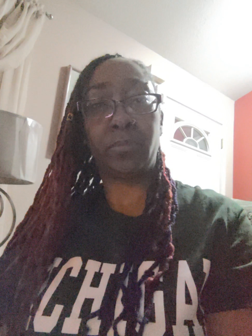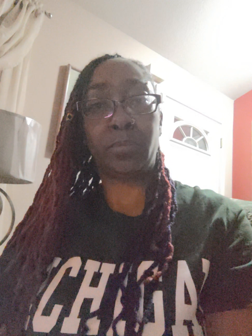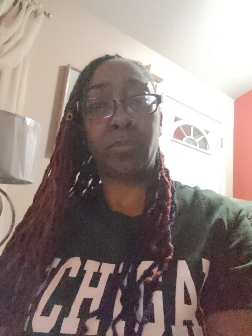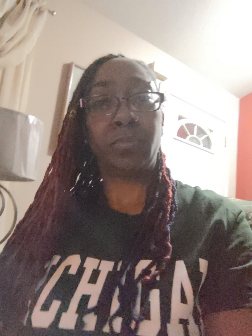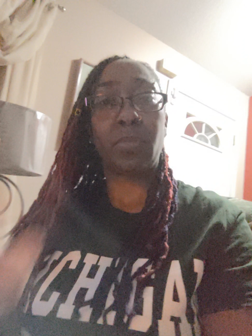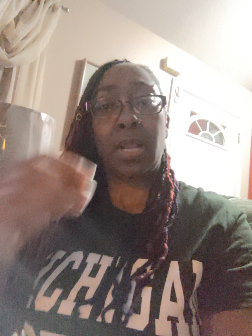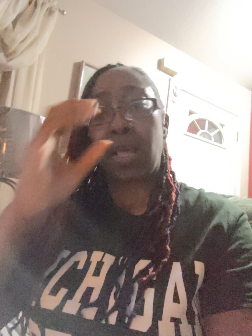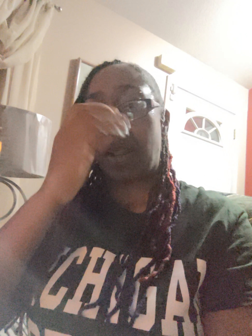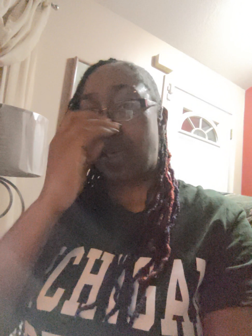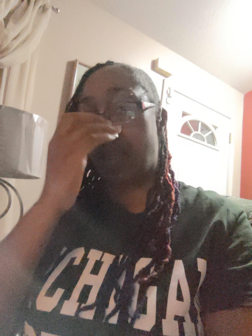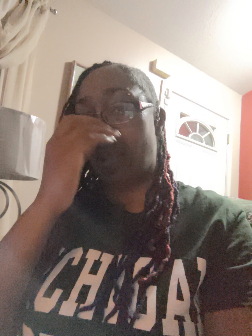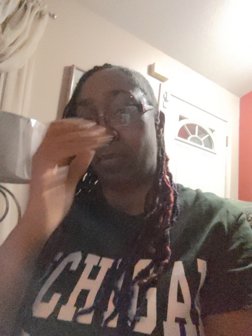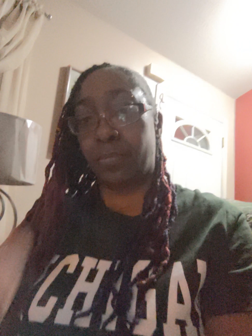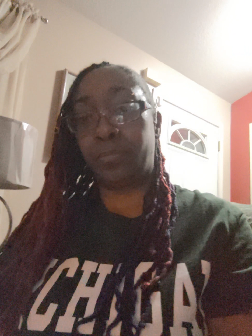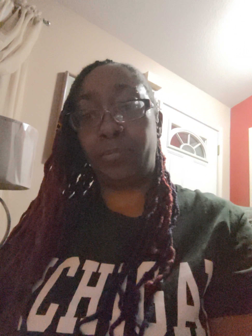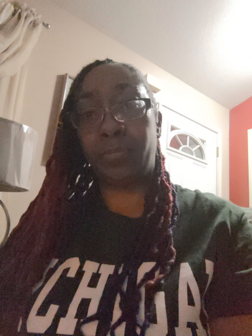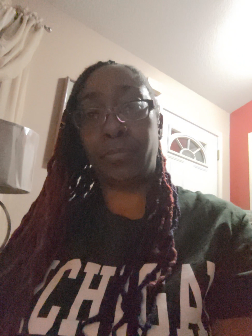clown